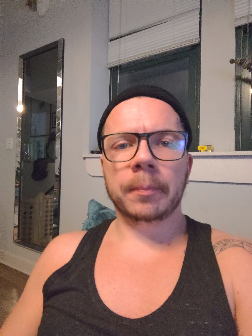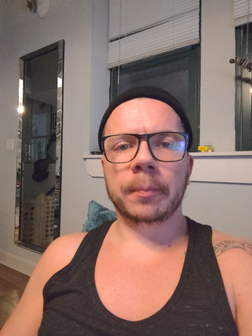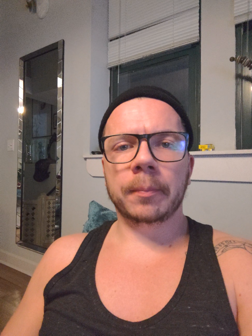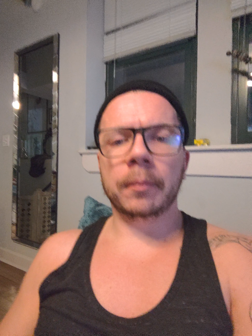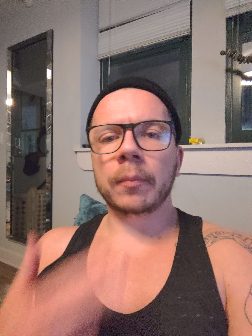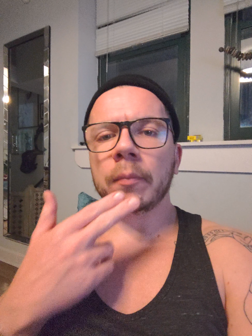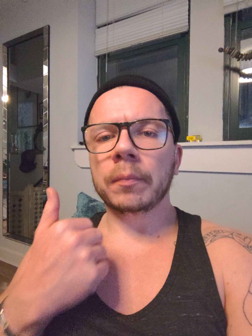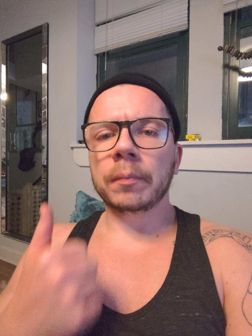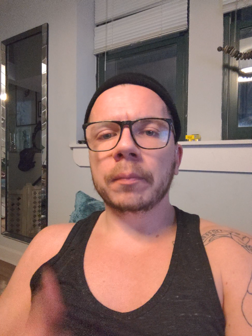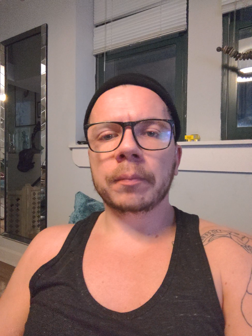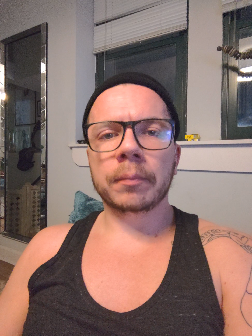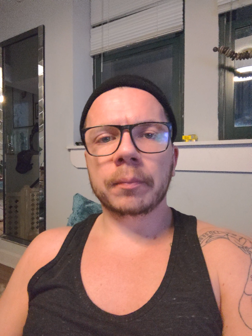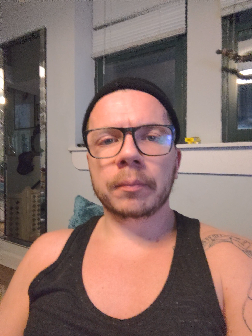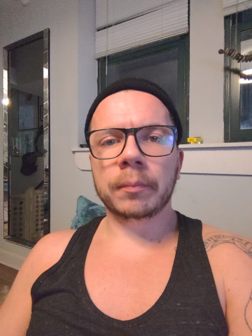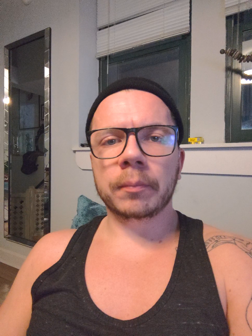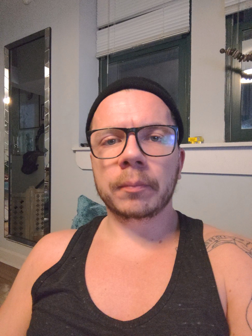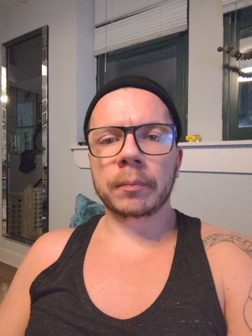cute